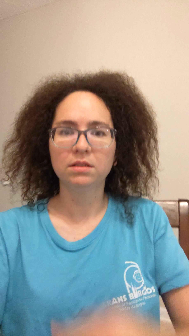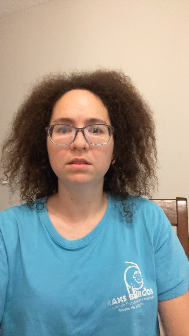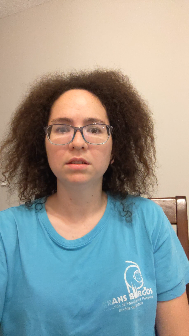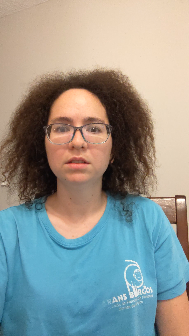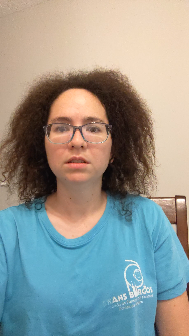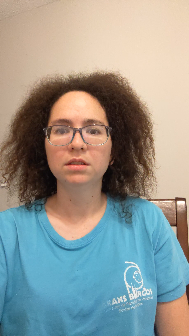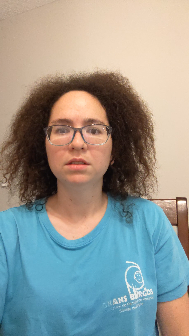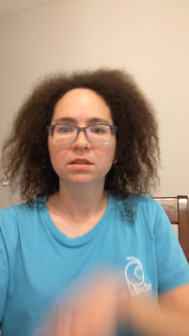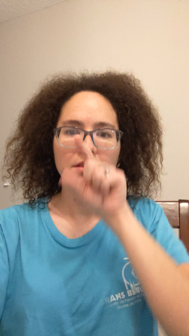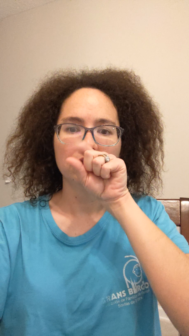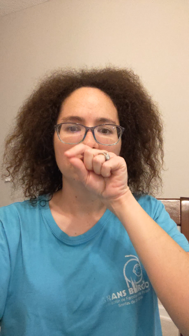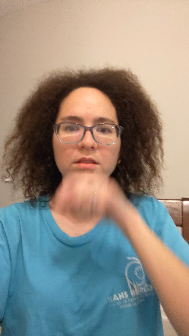chicken